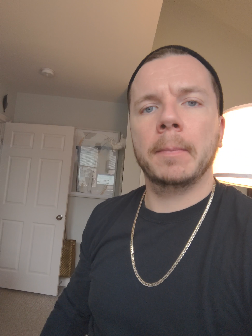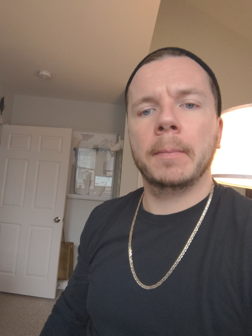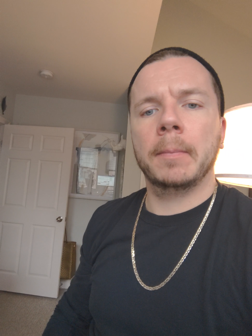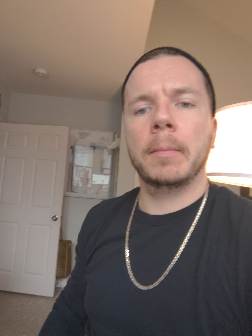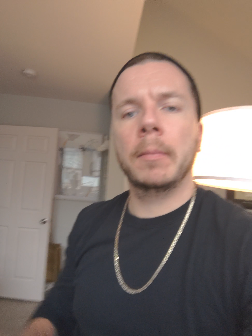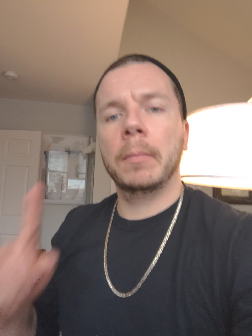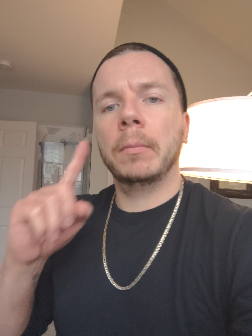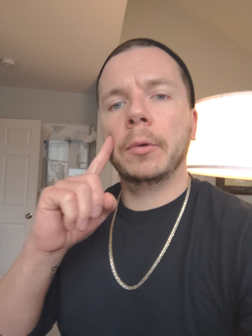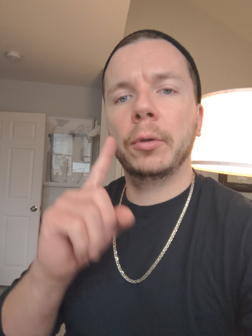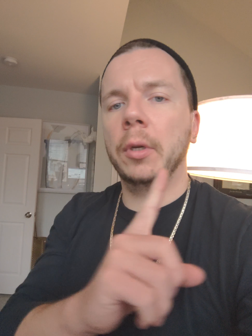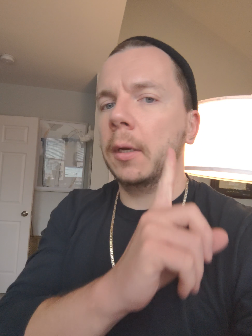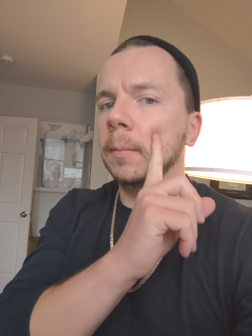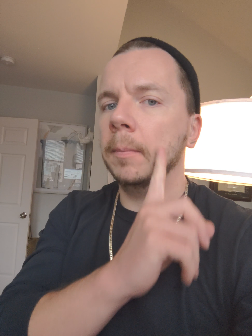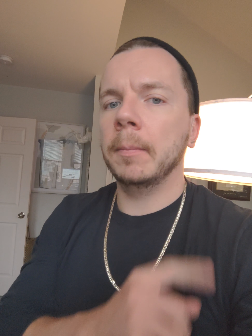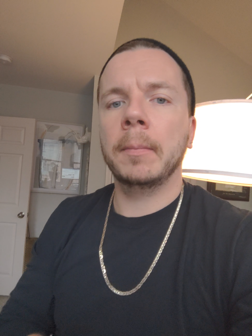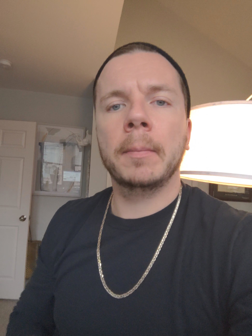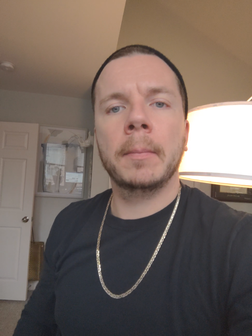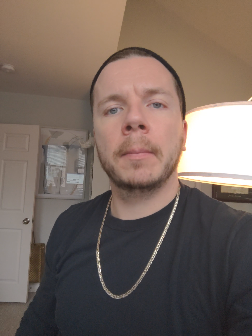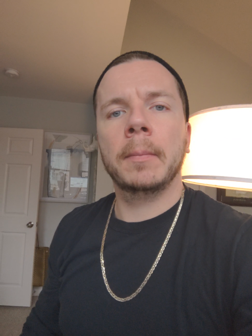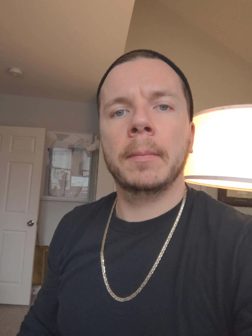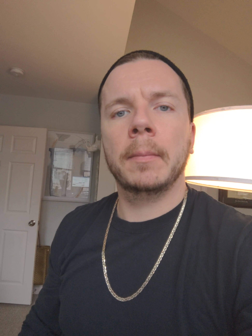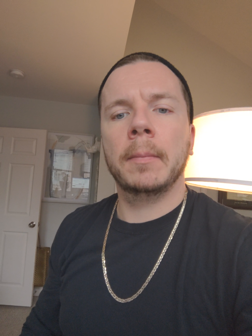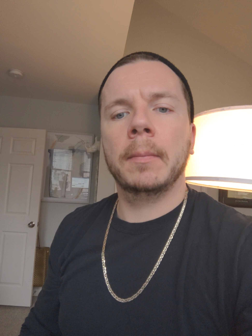cheek